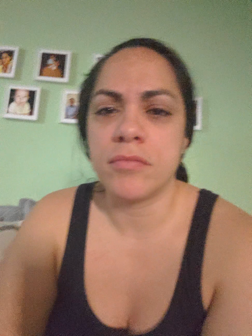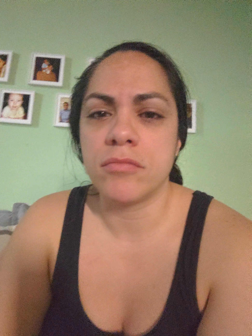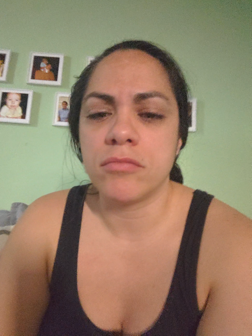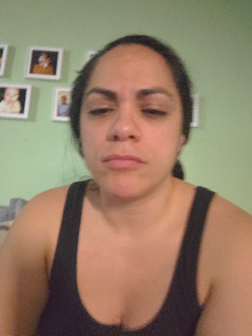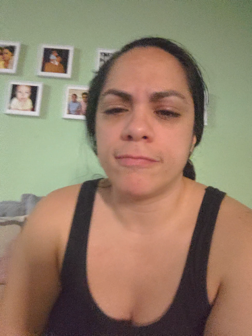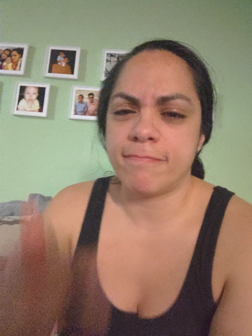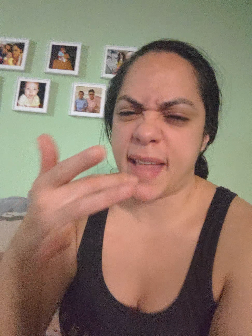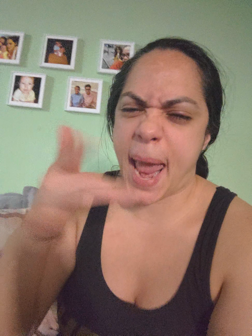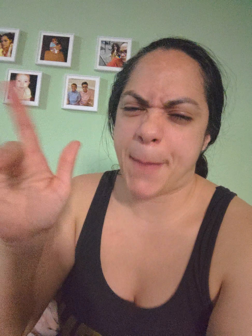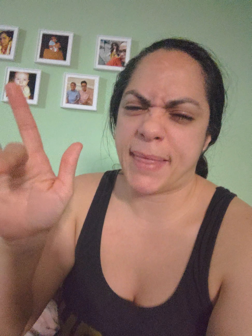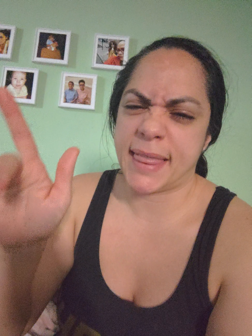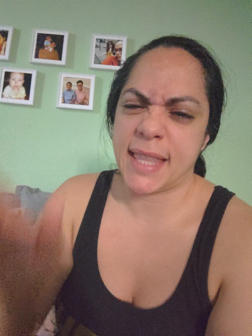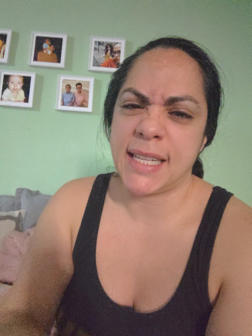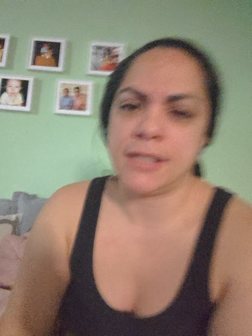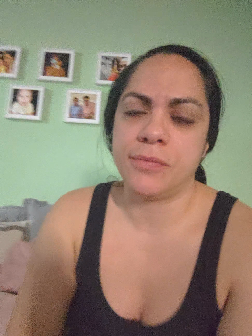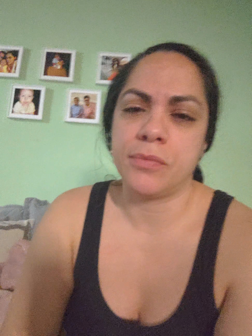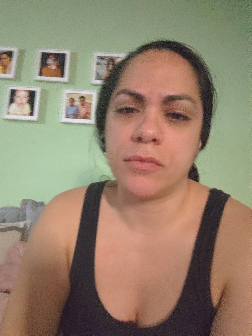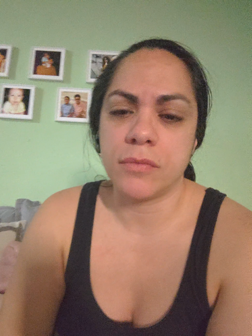empty